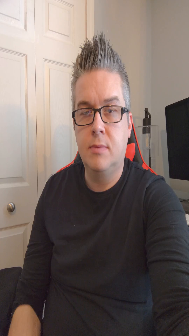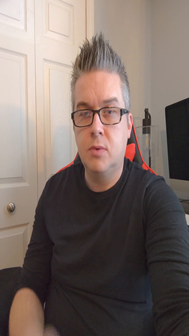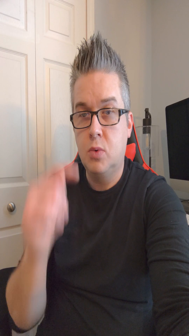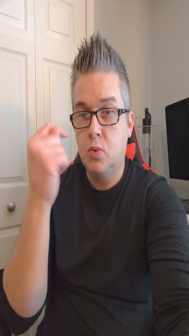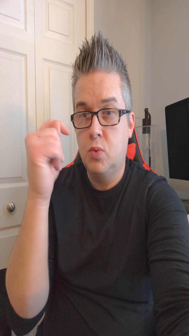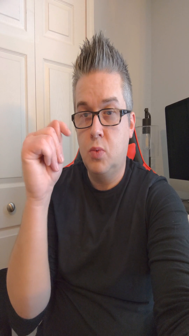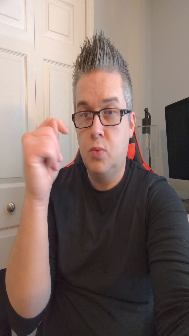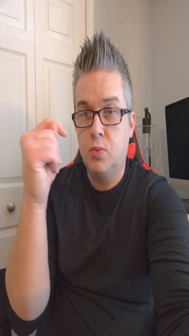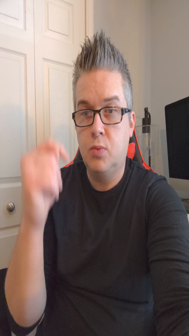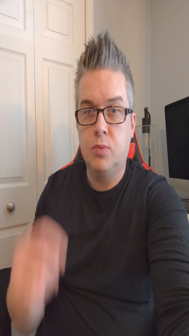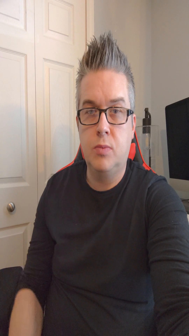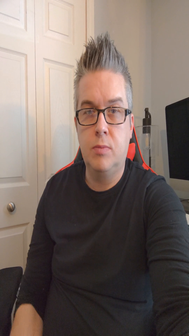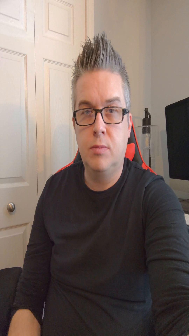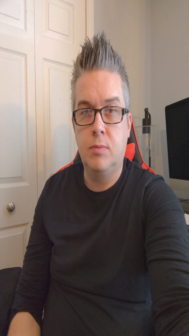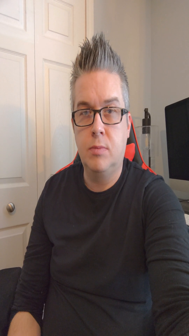toy